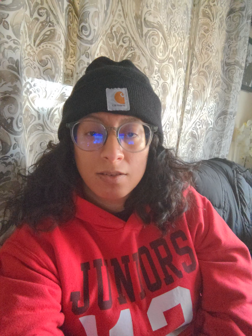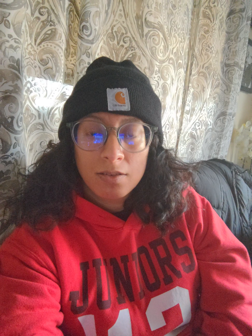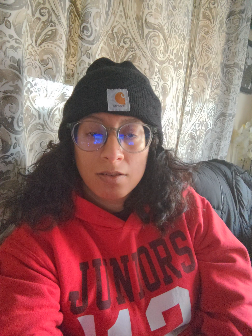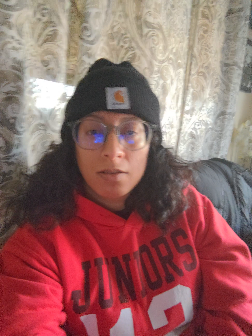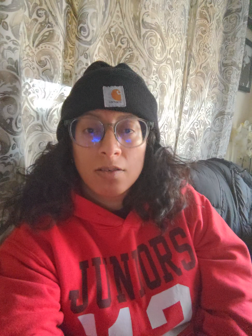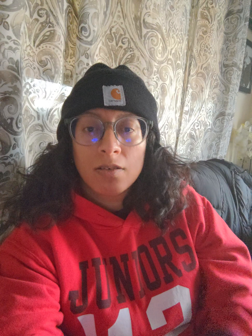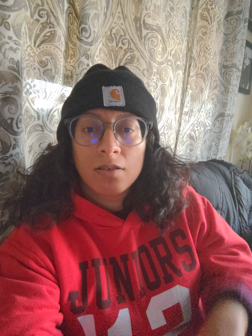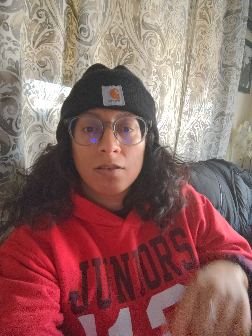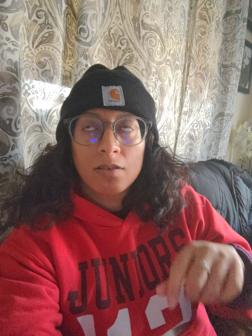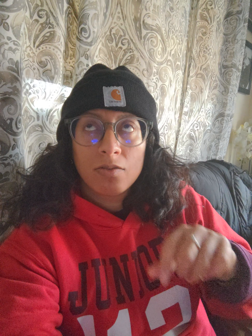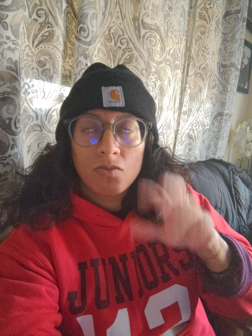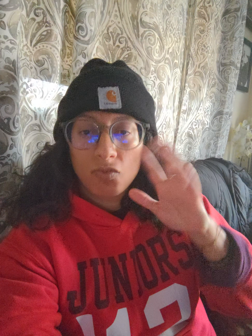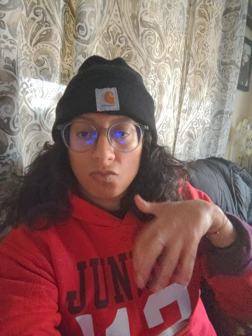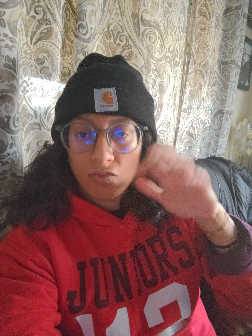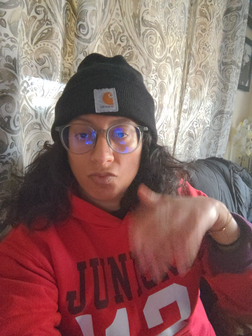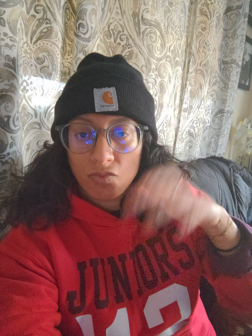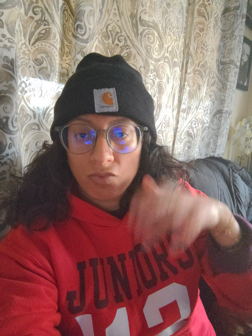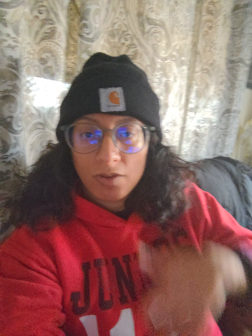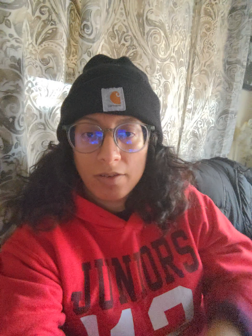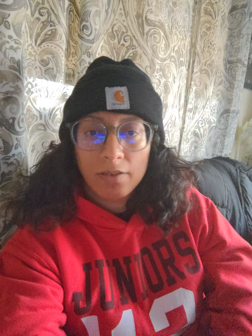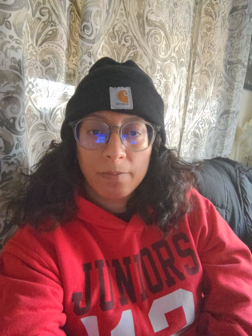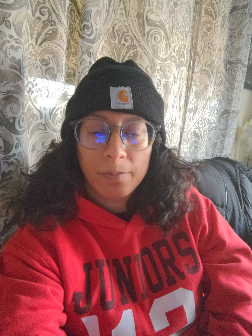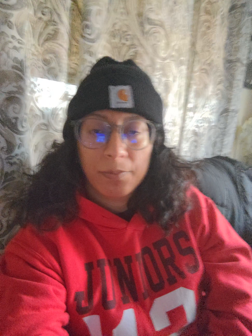rain